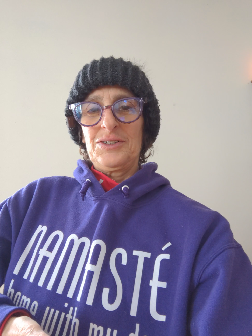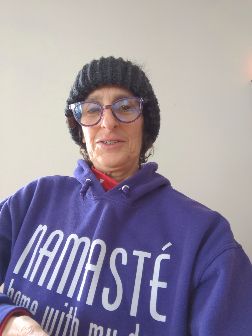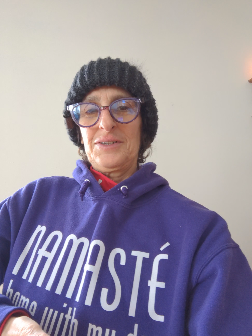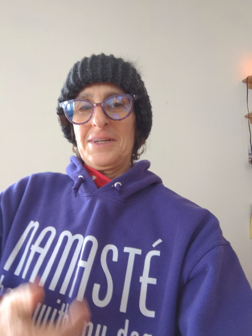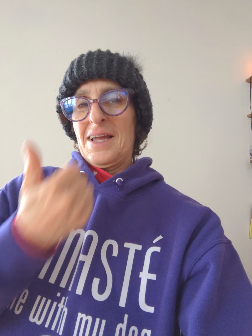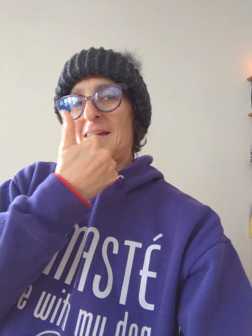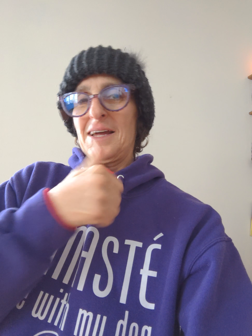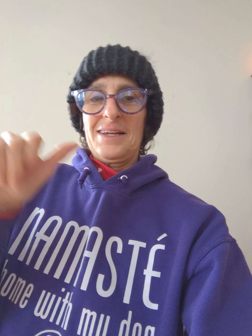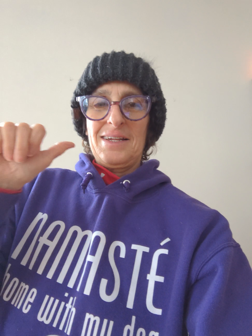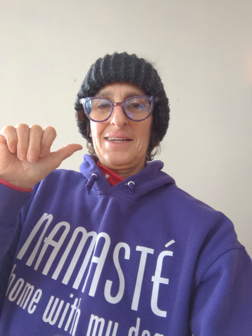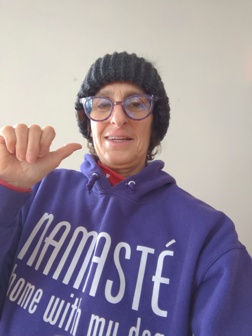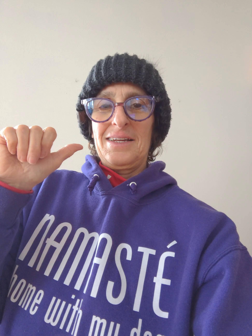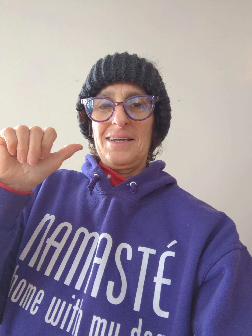any